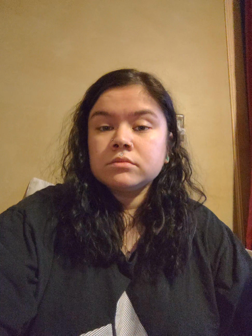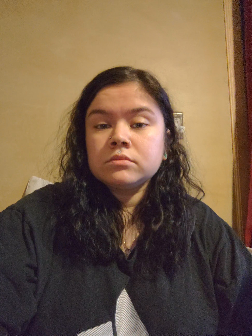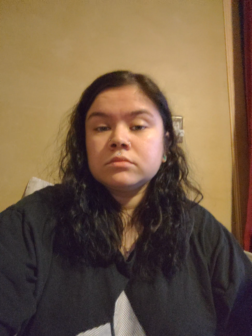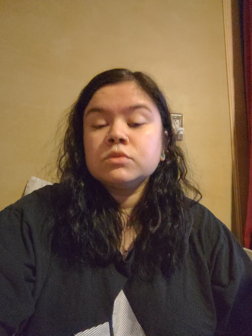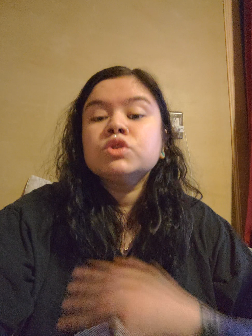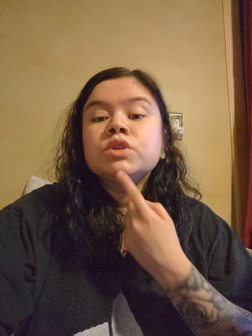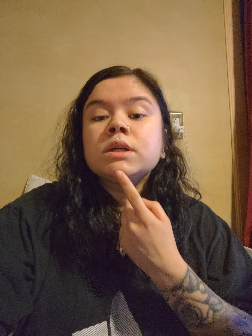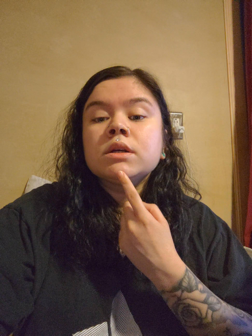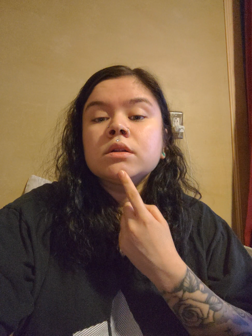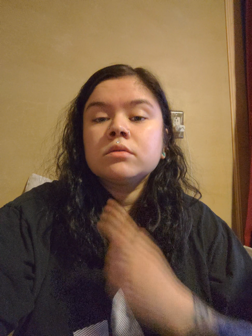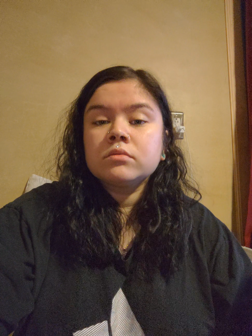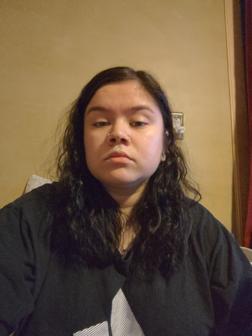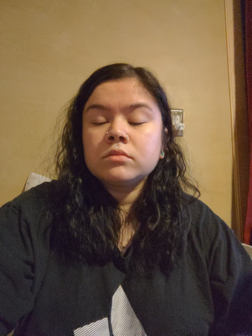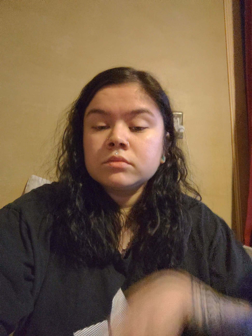chin